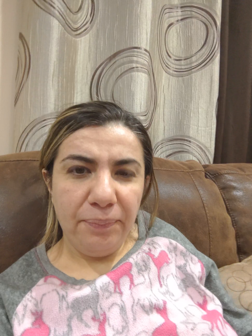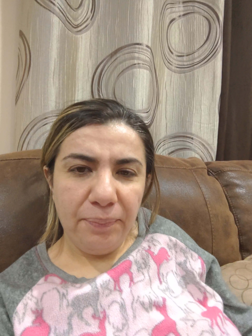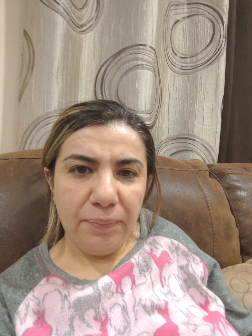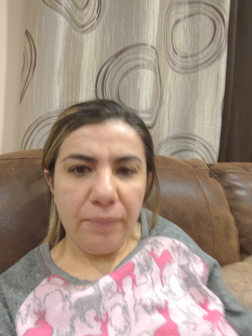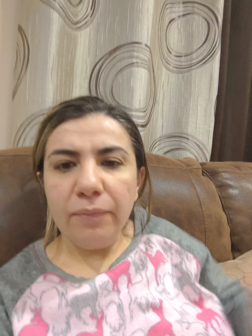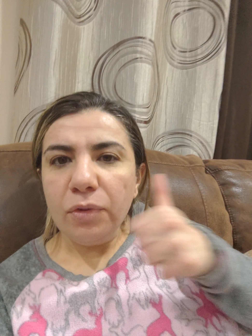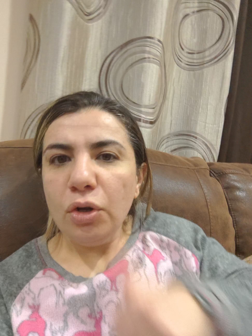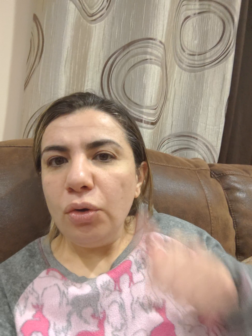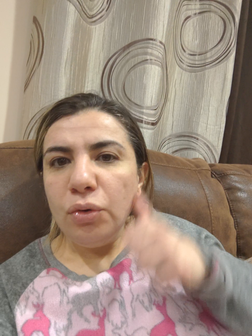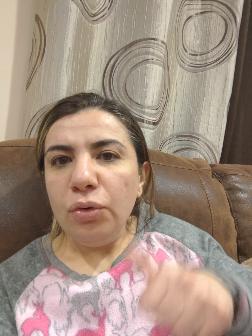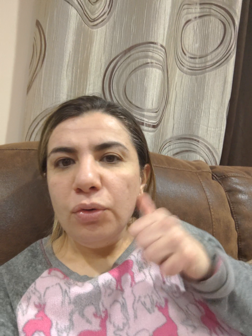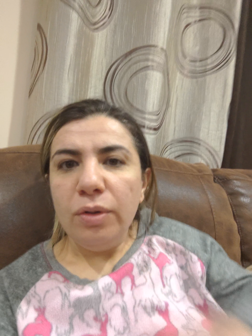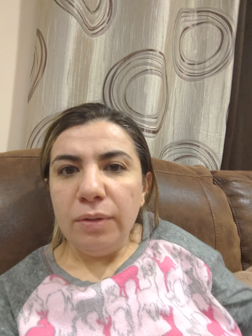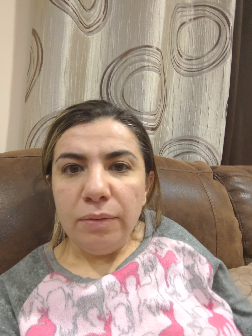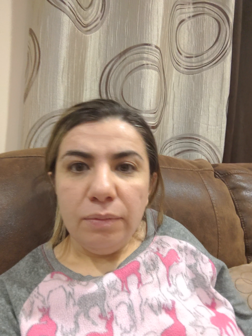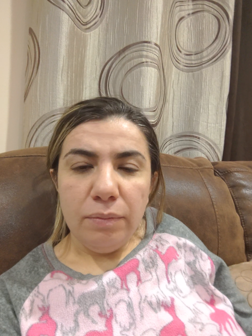girl